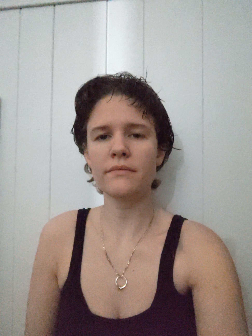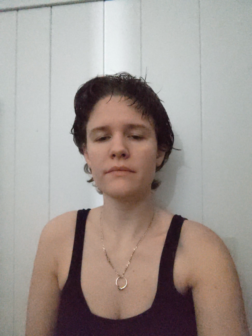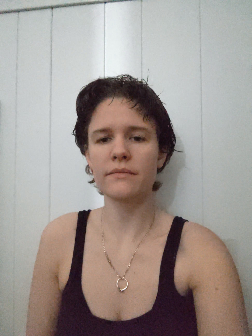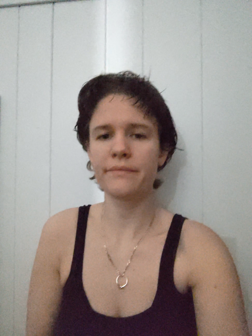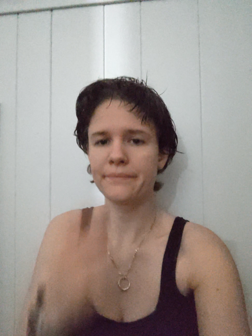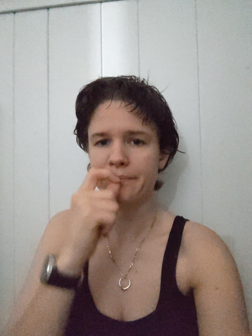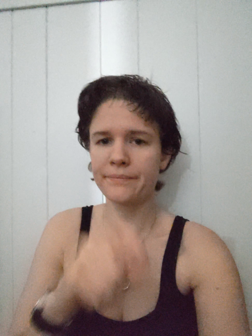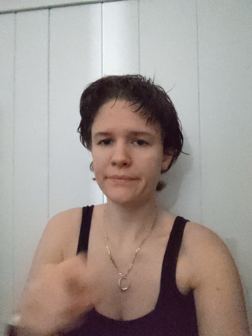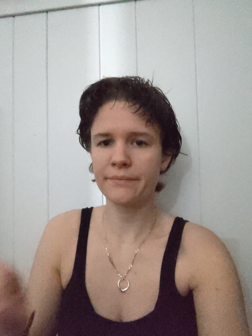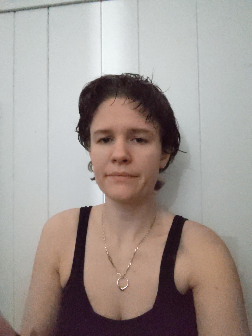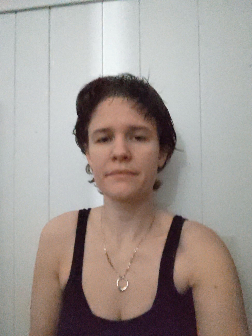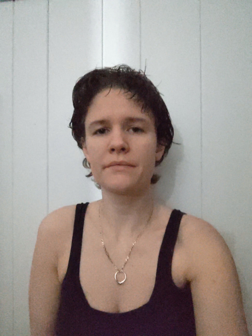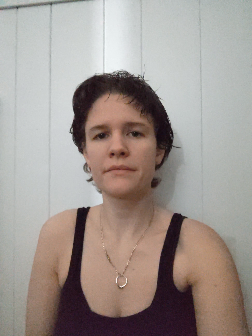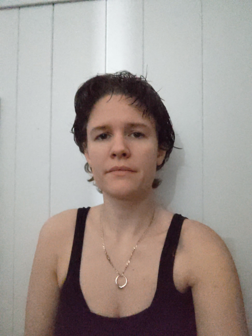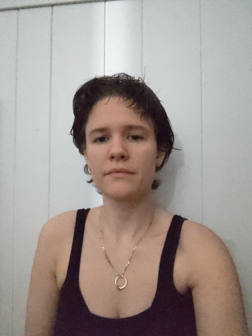pen